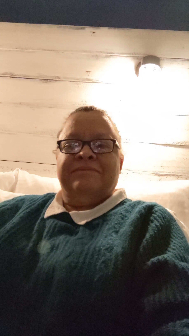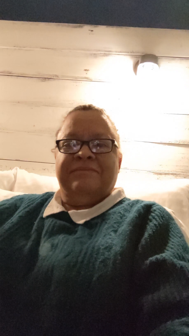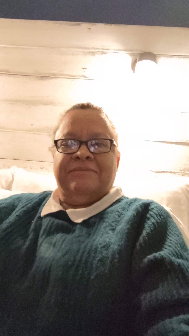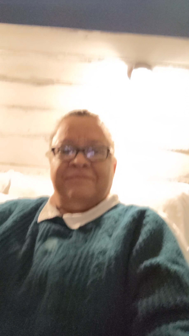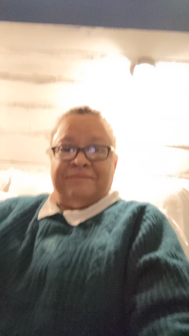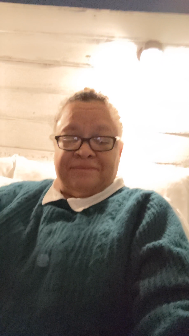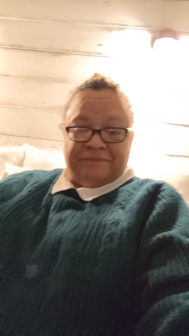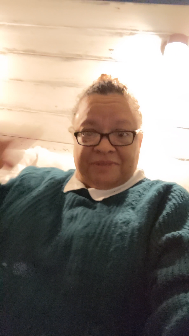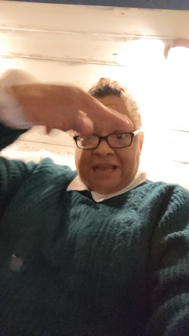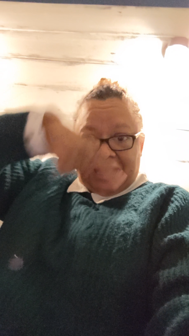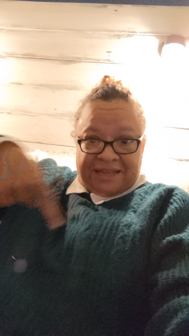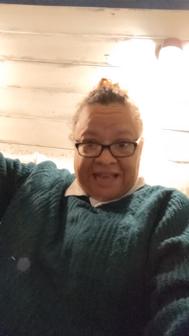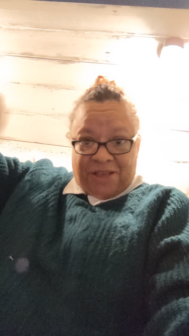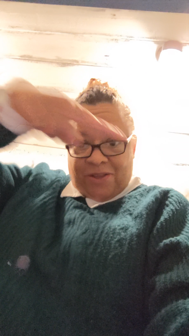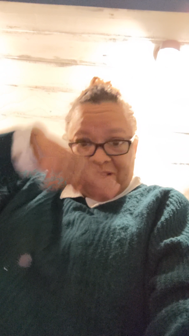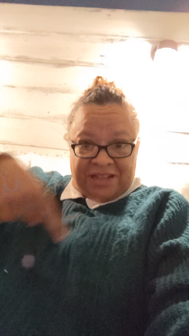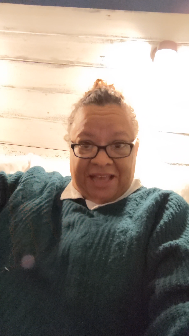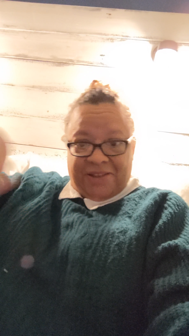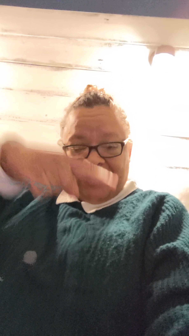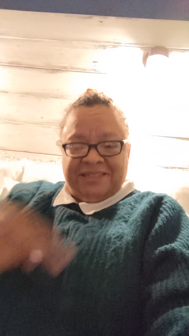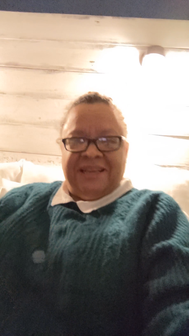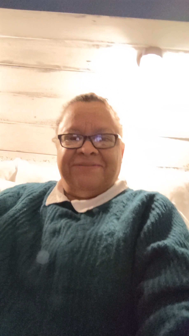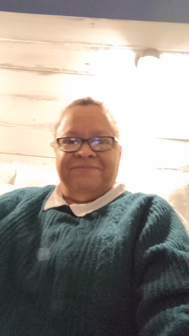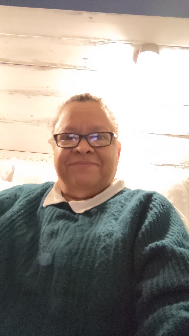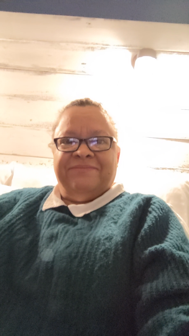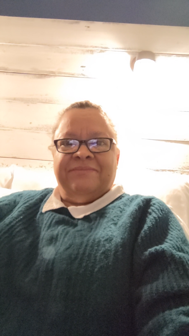around